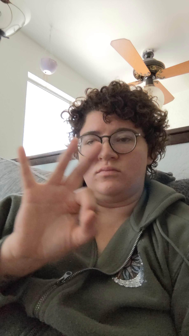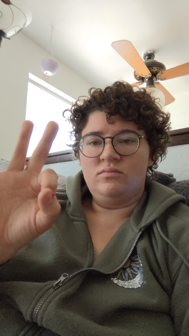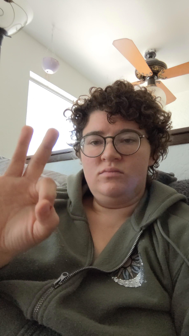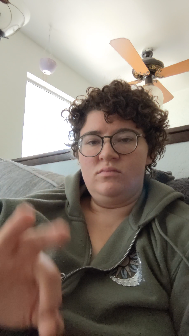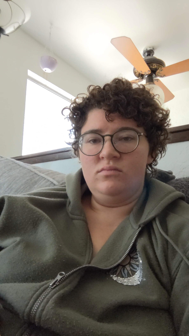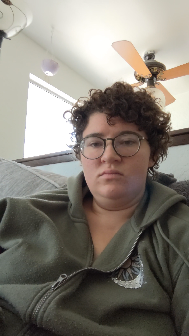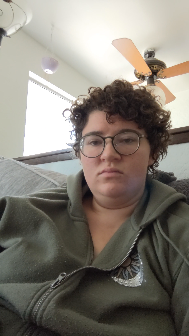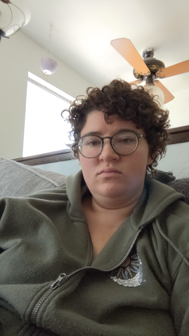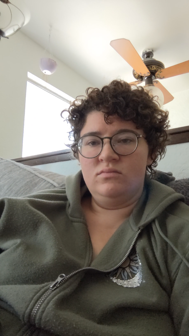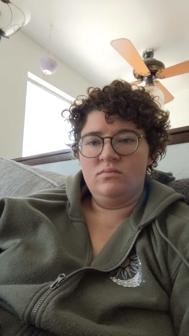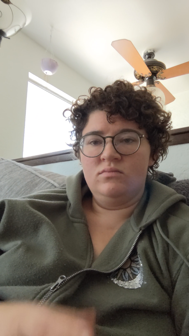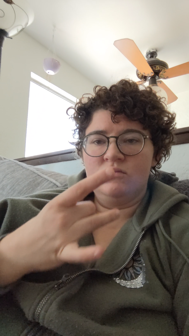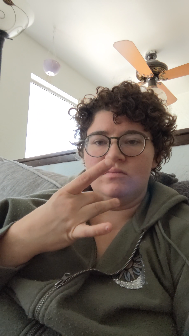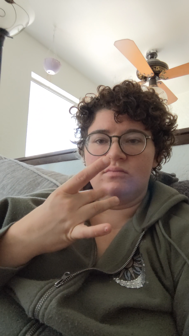light bulb